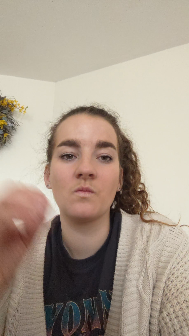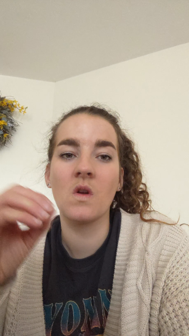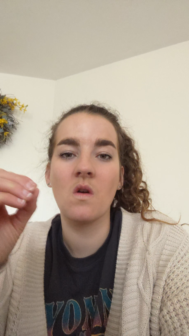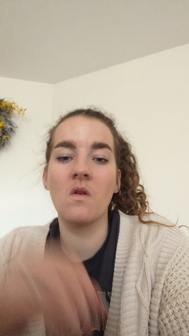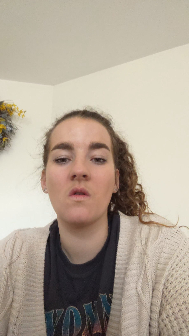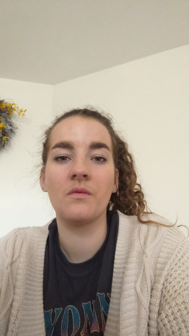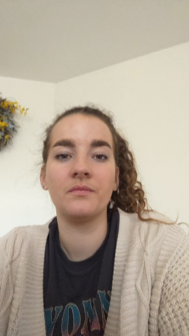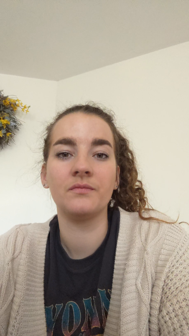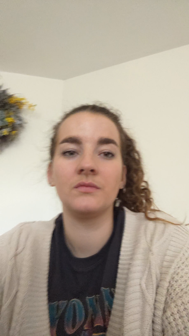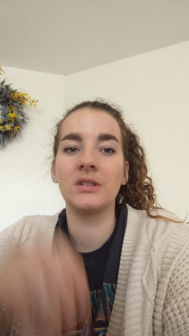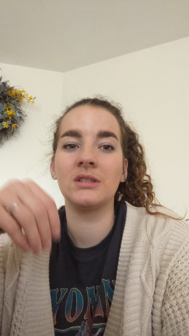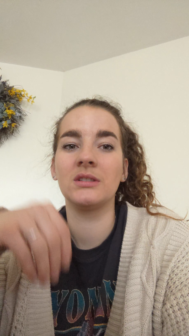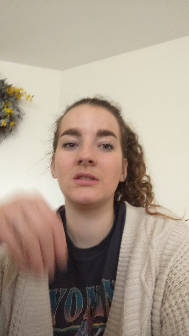inside